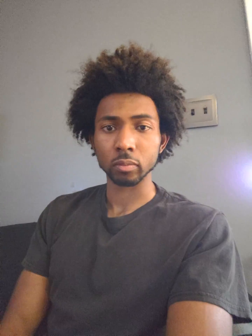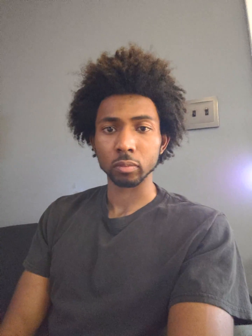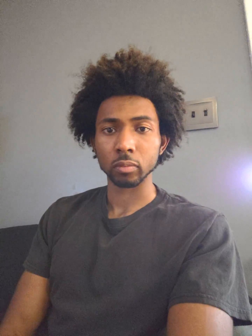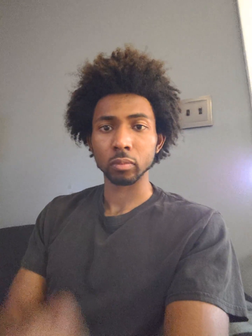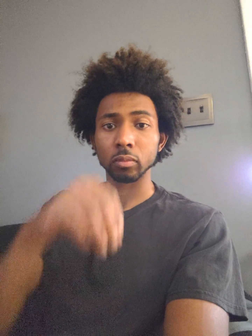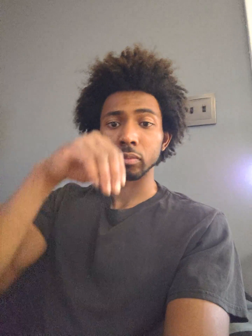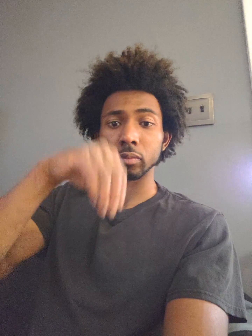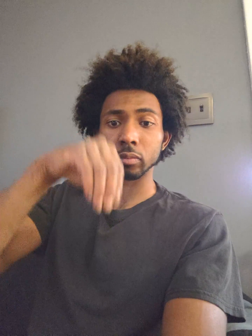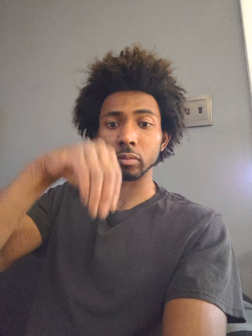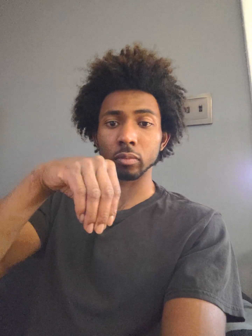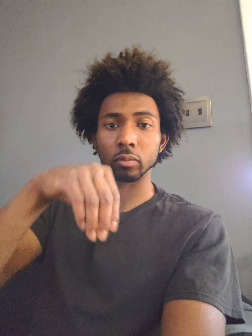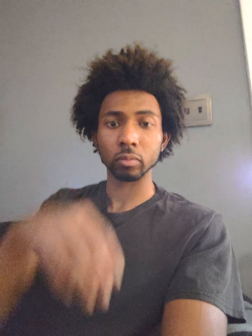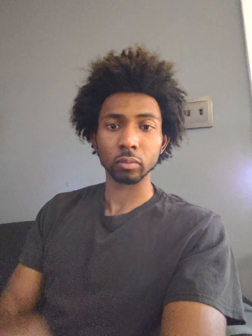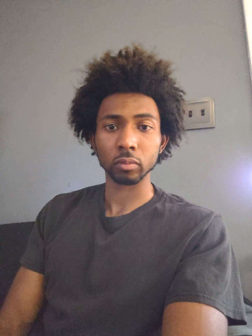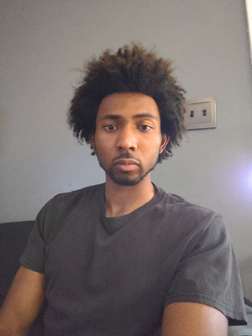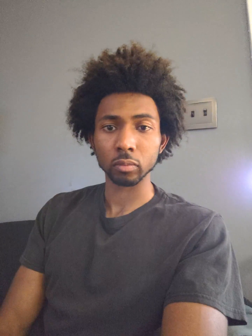inside